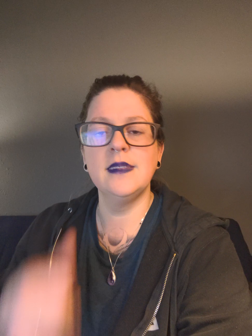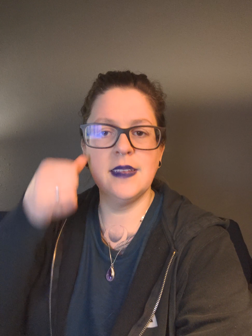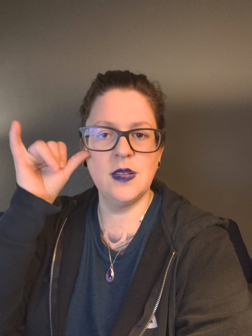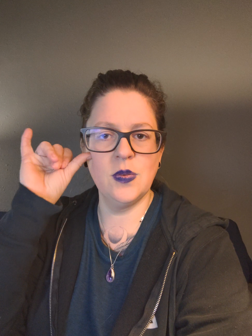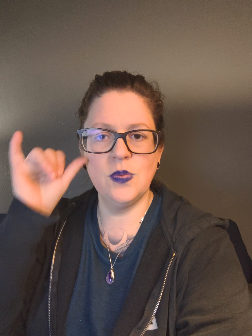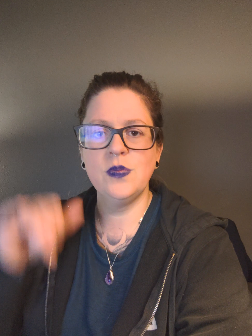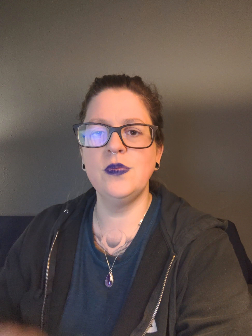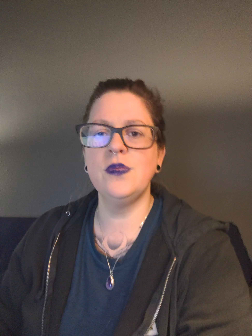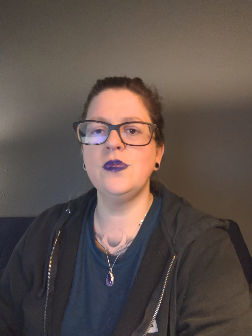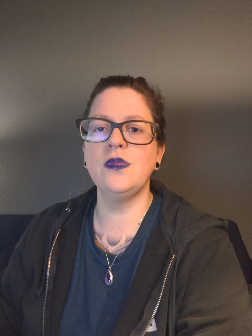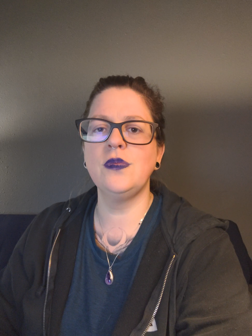cow